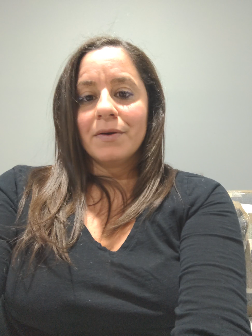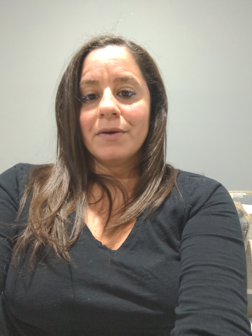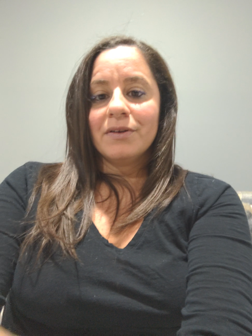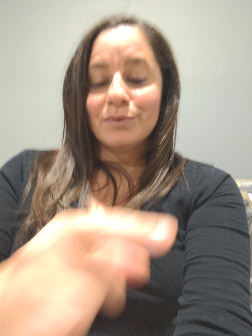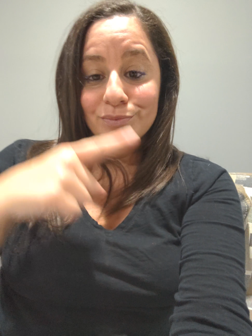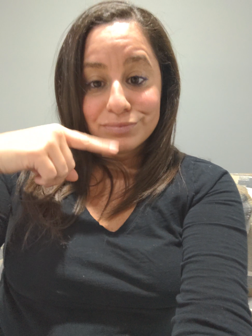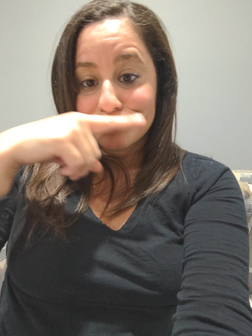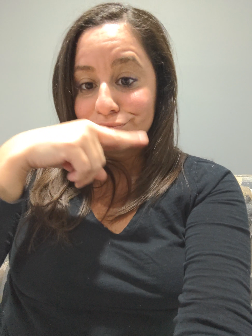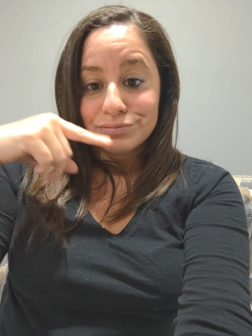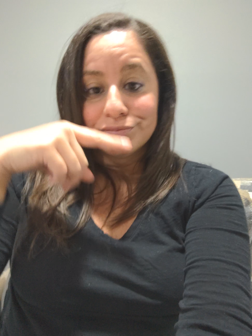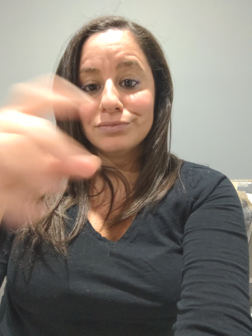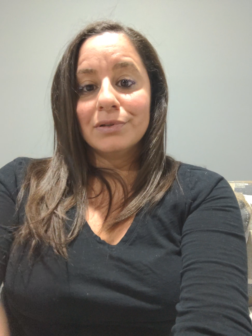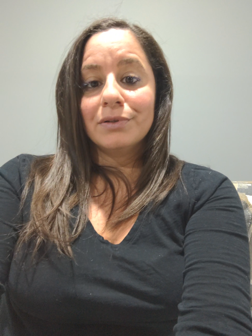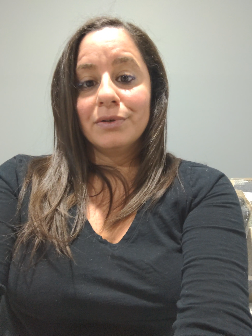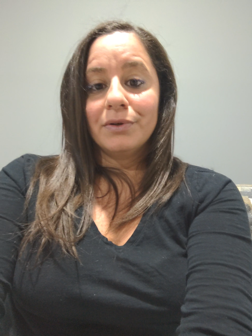toothbrush